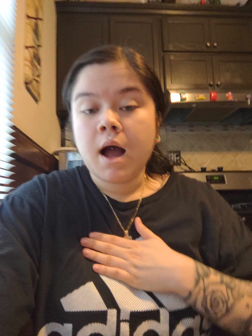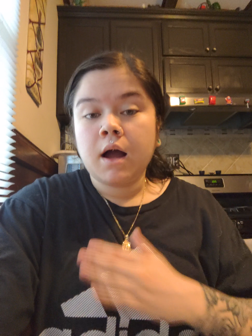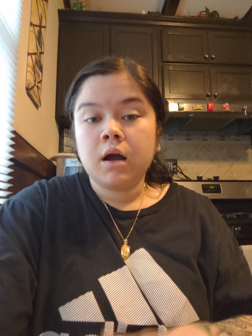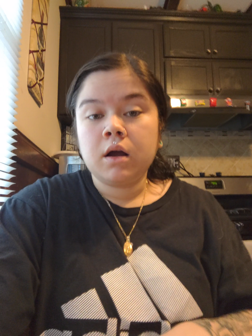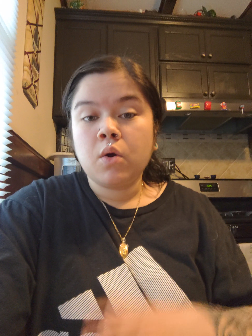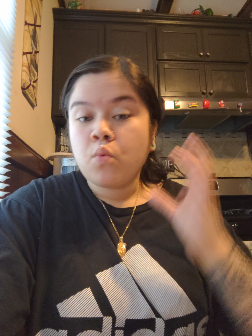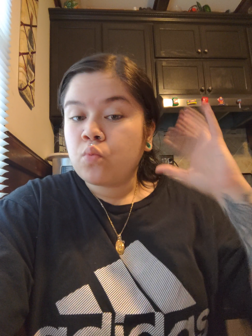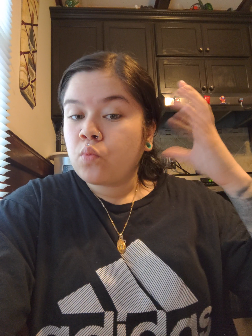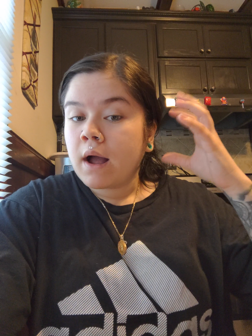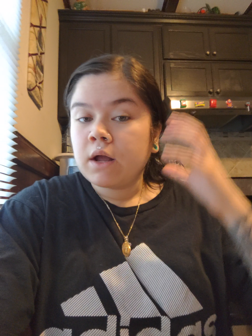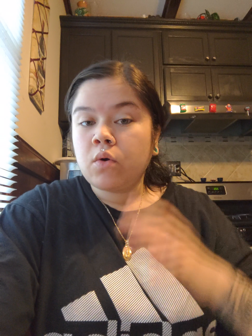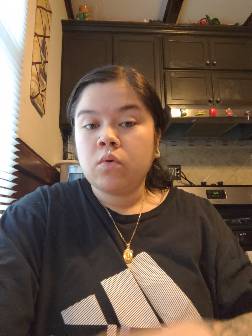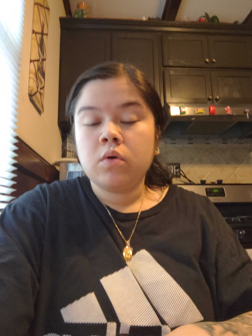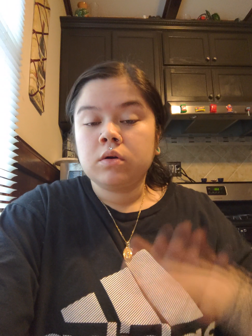radio